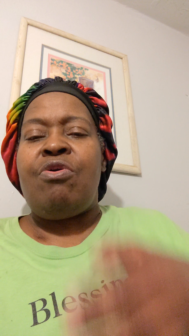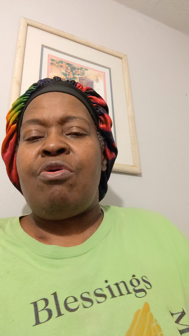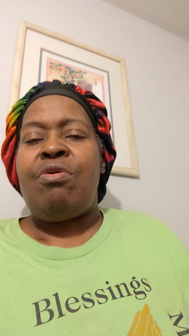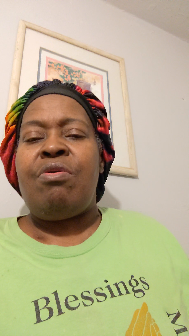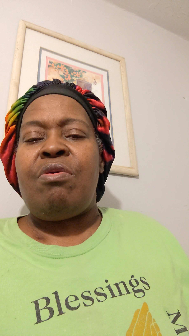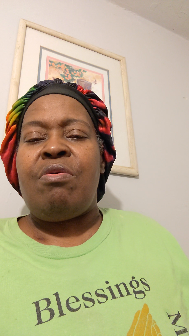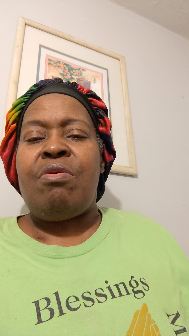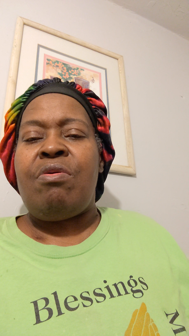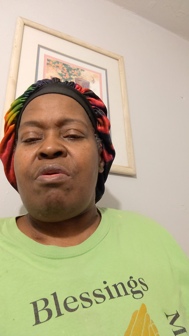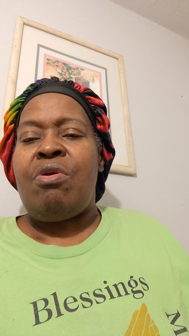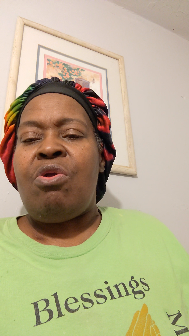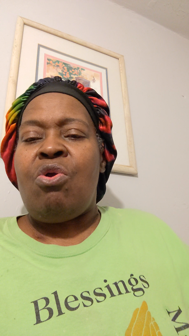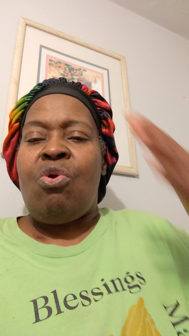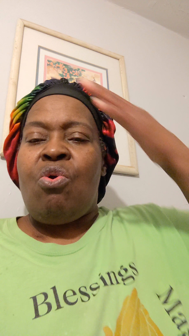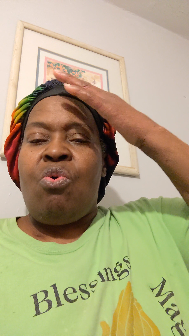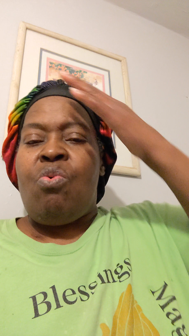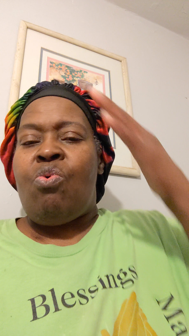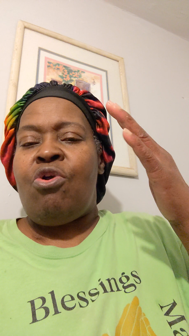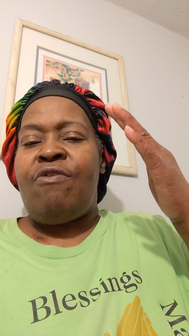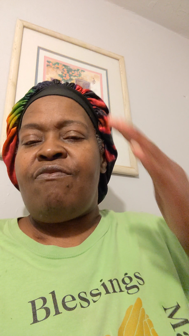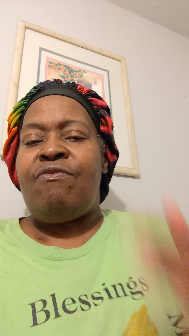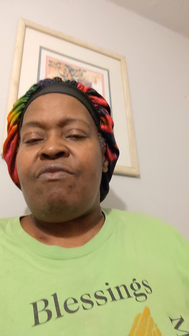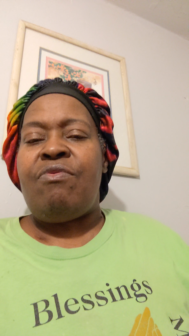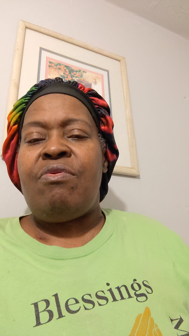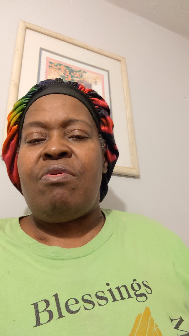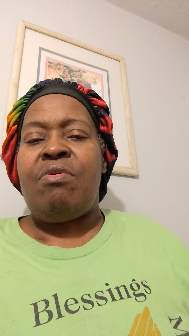roof